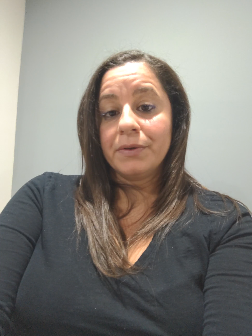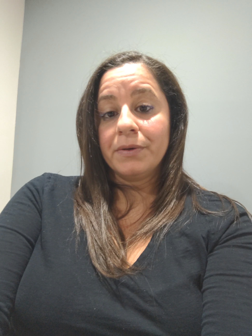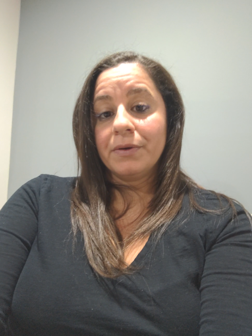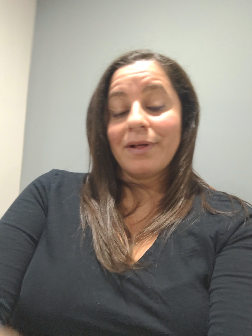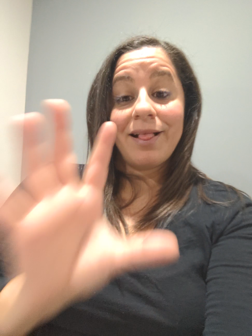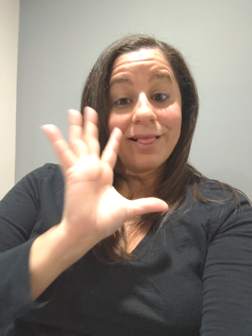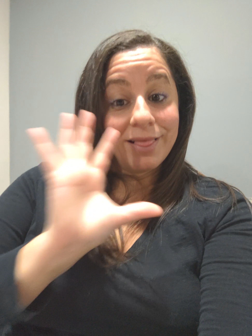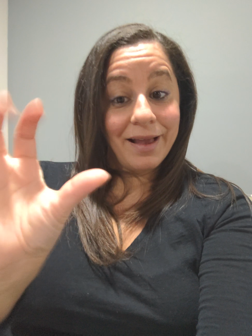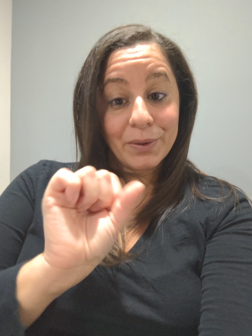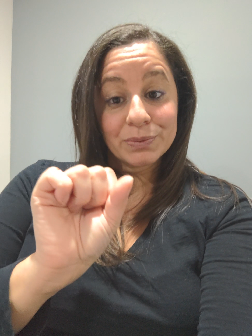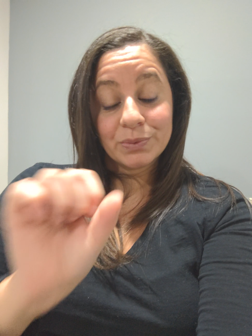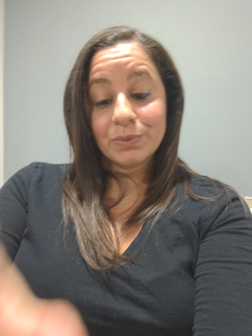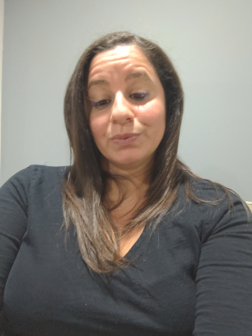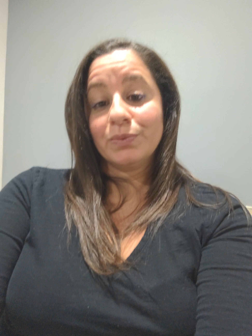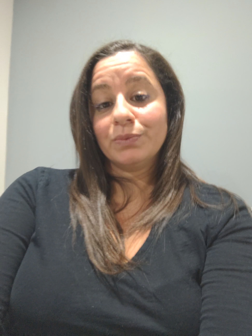loud